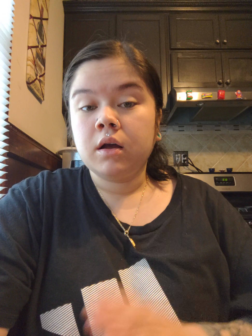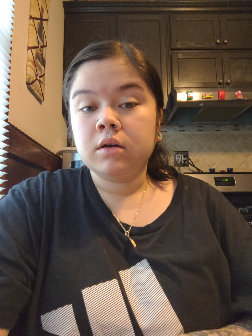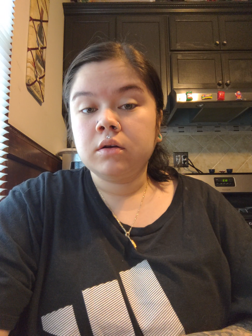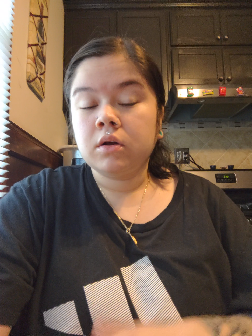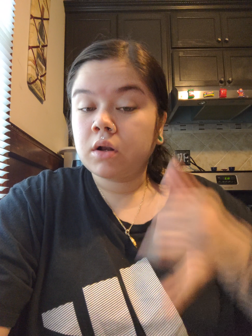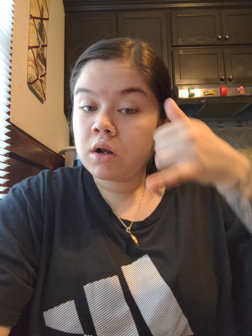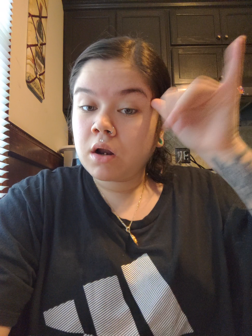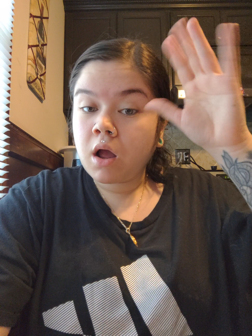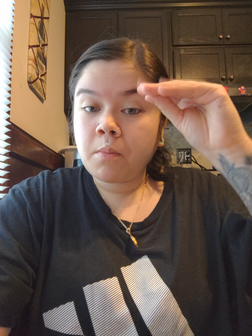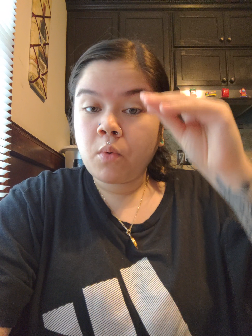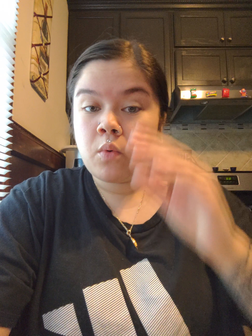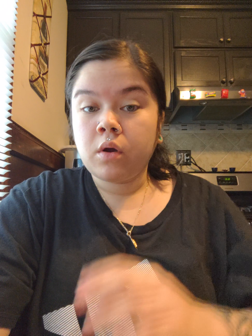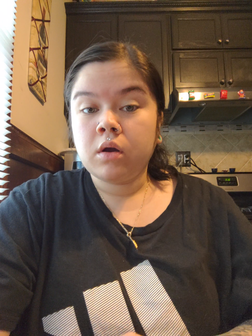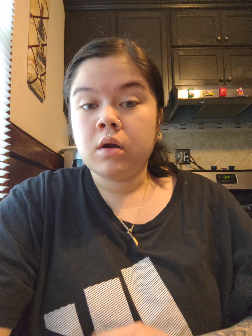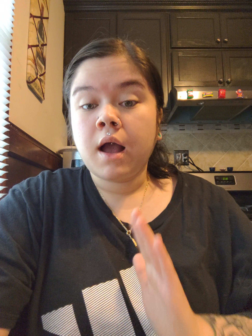cowboy